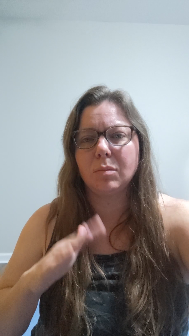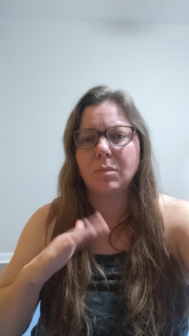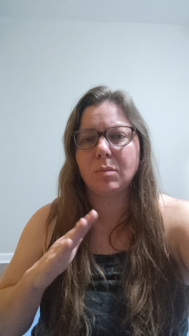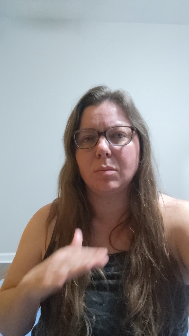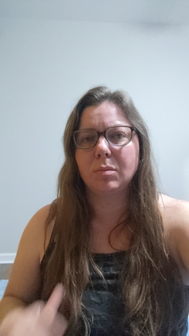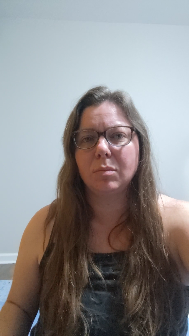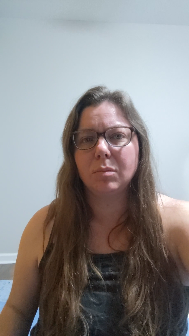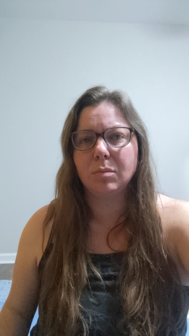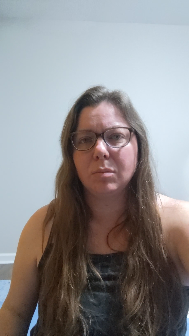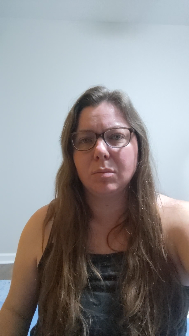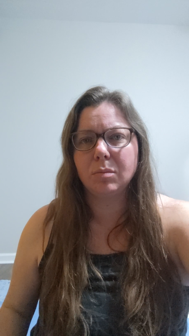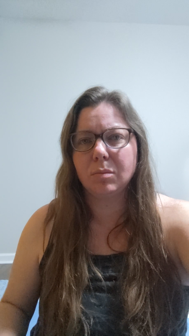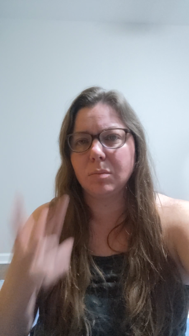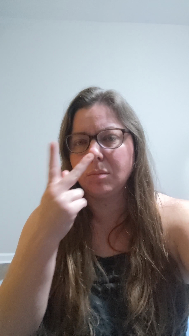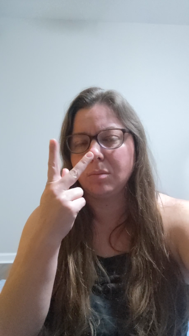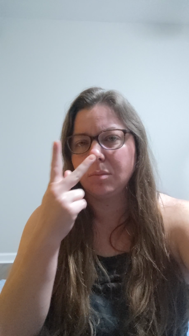penis